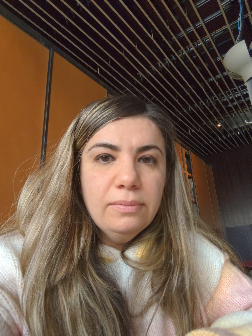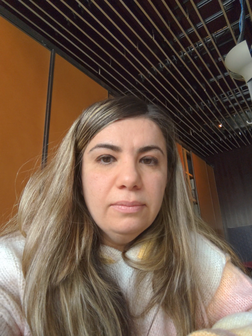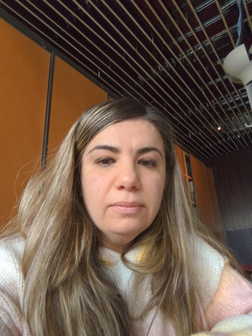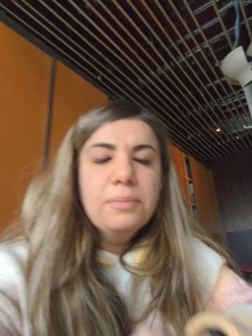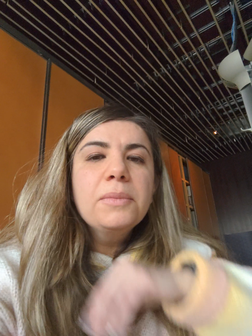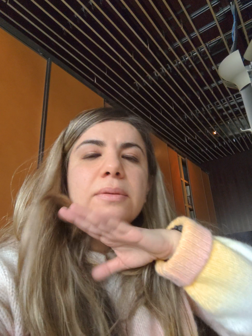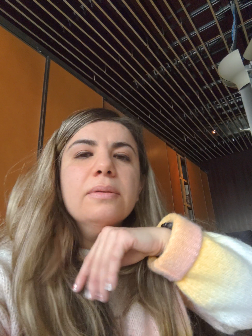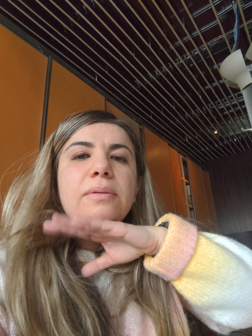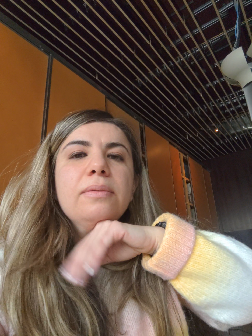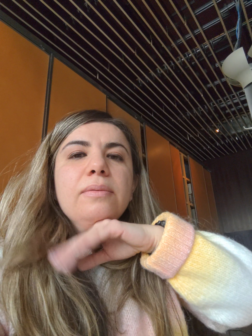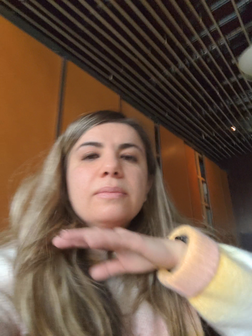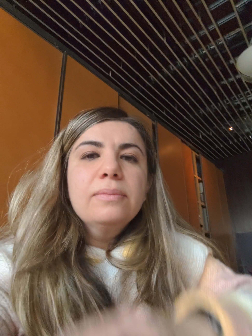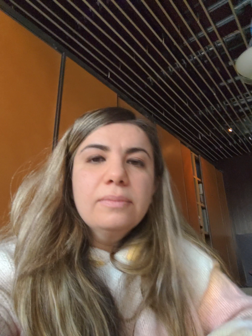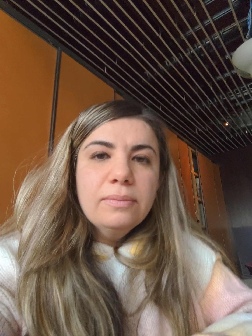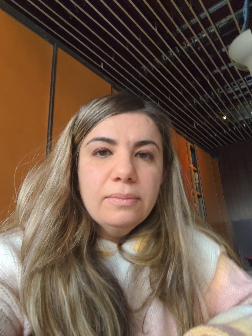pig